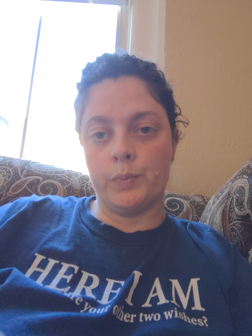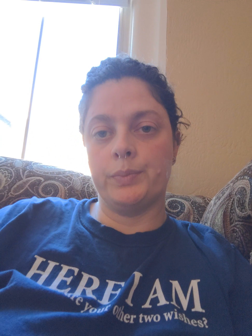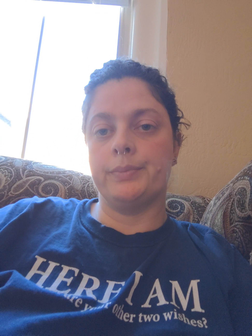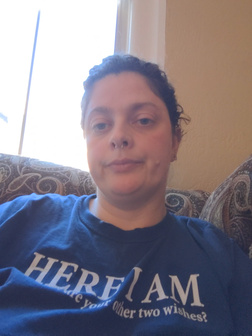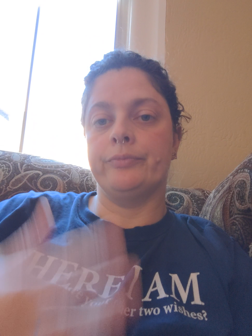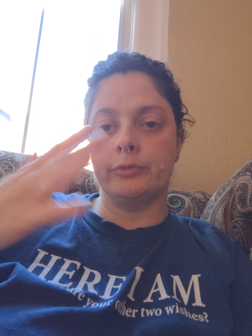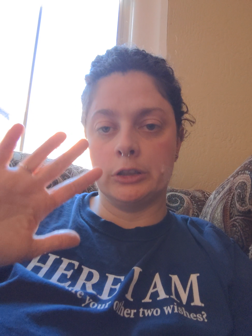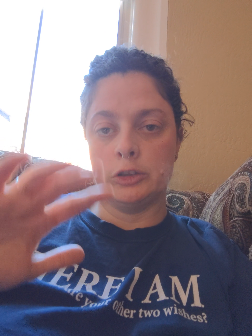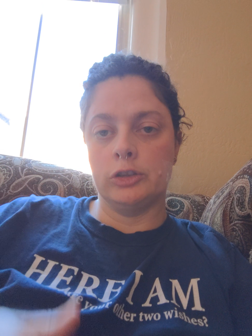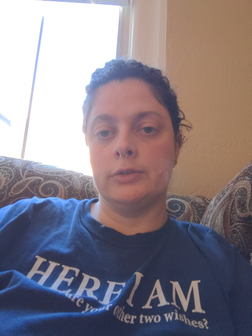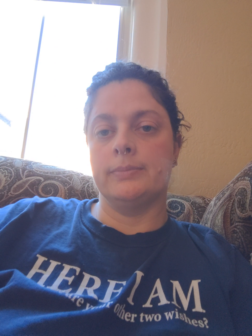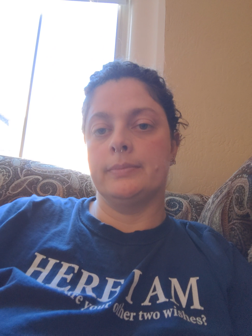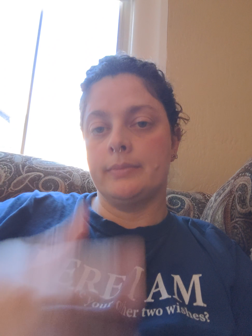finish